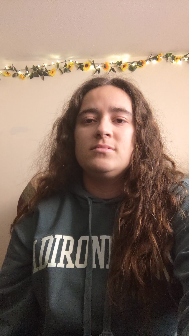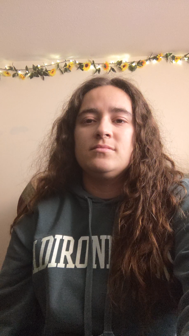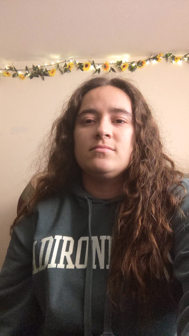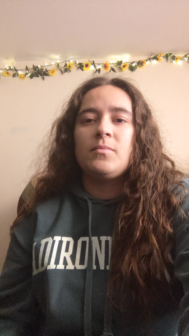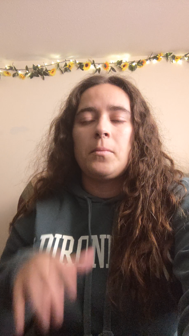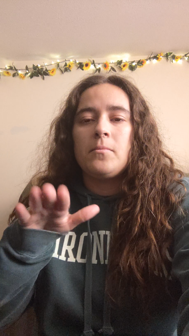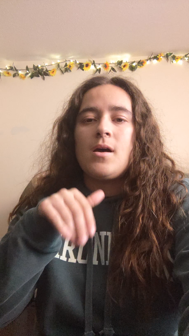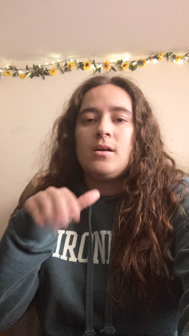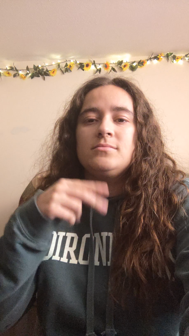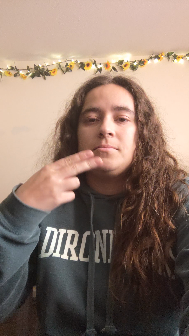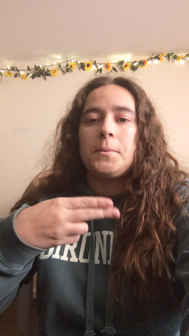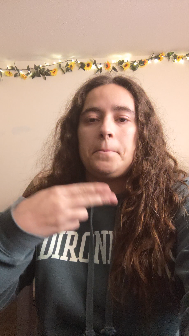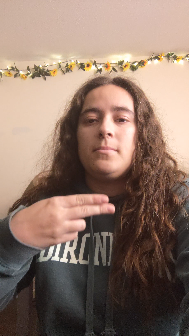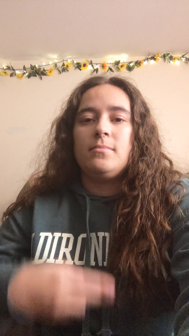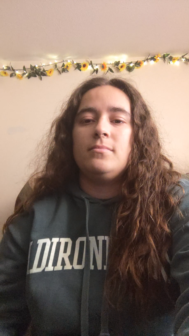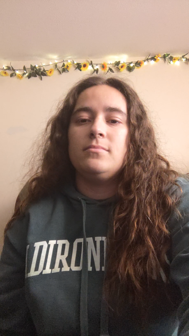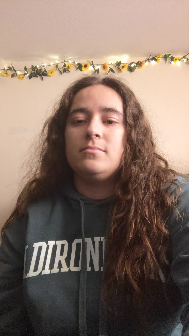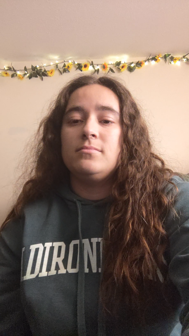pet's name